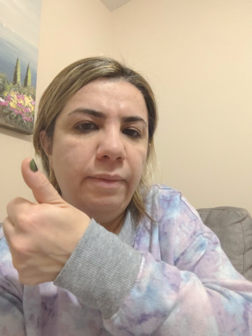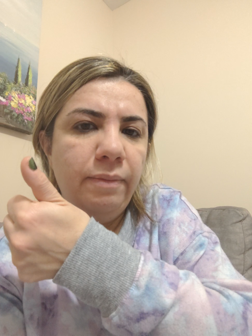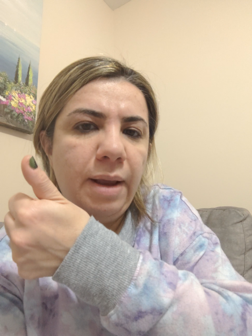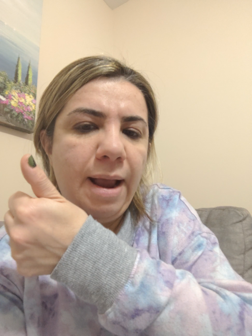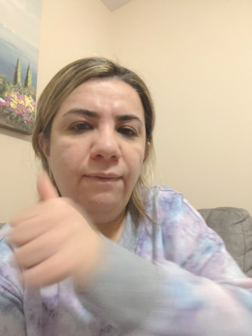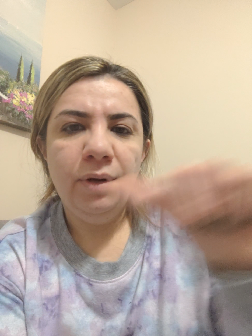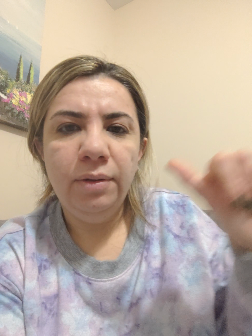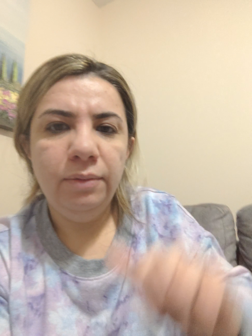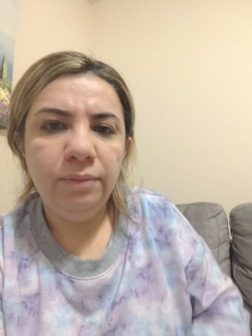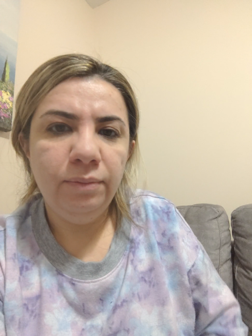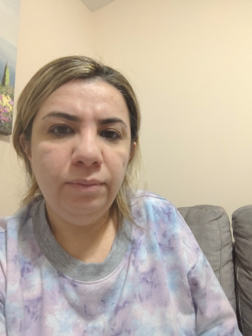any